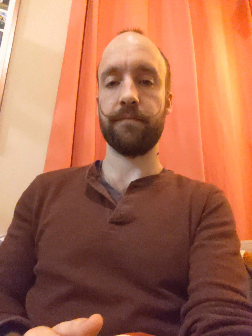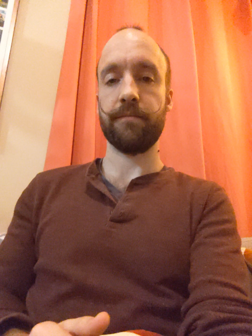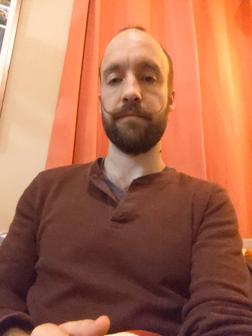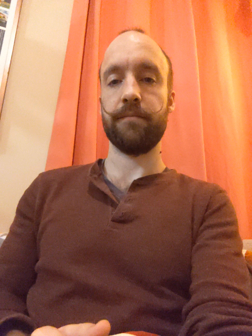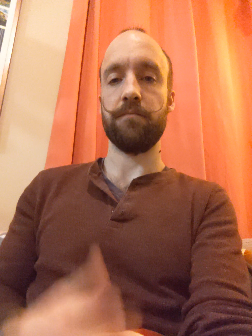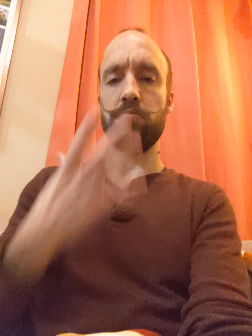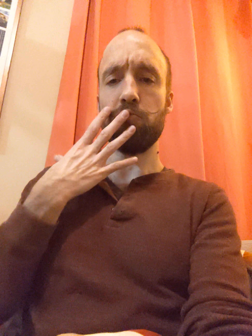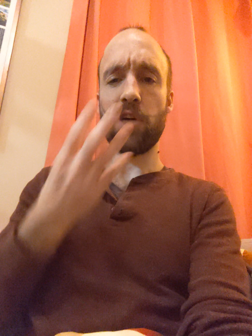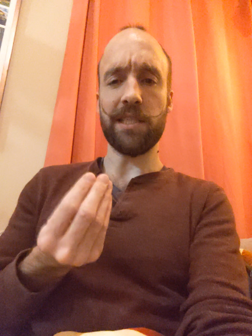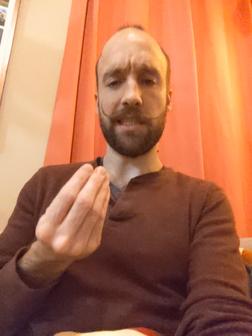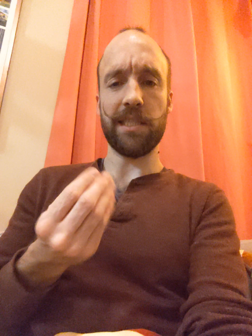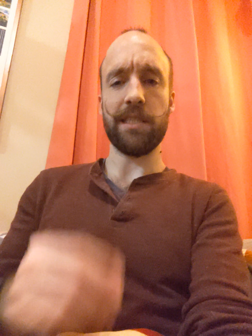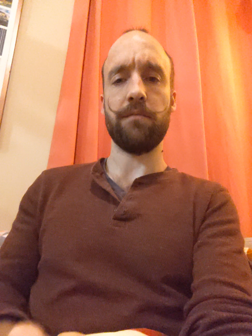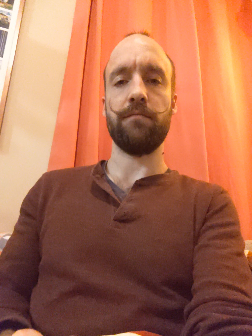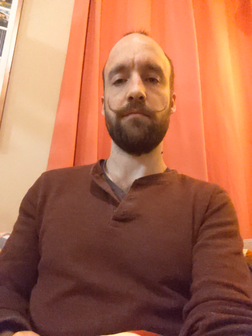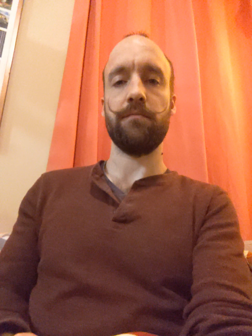wet